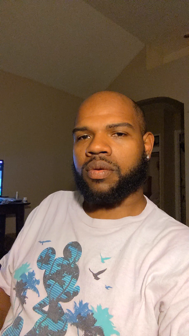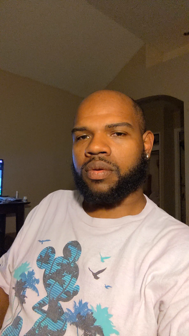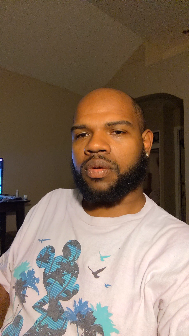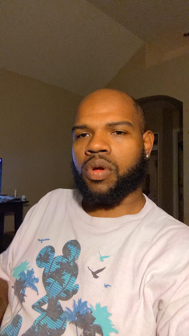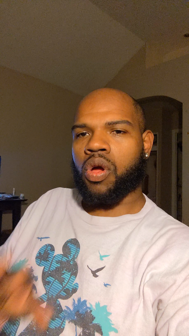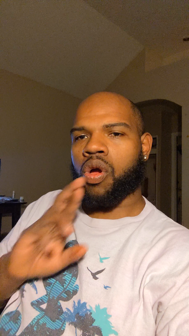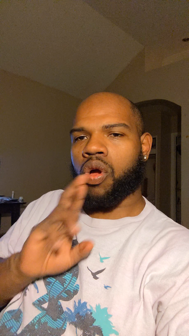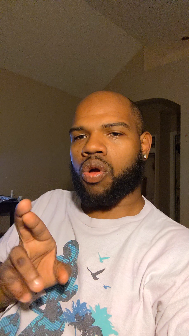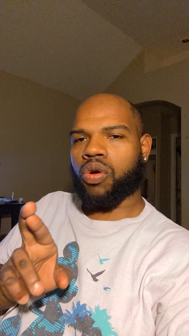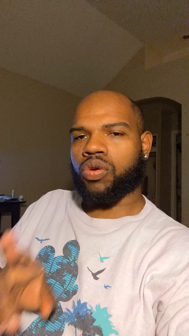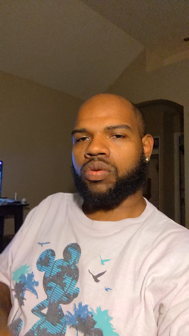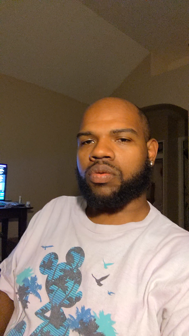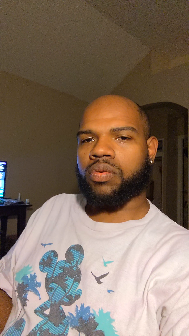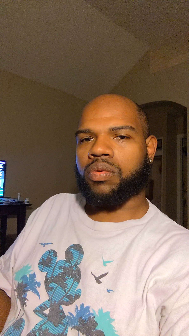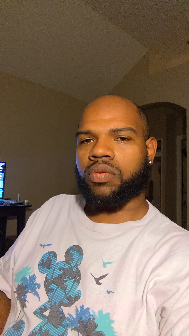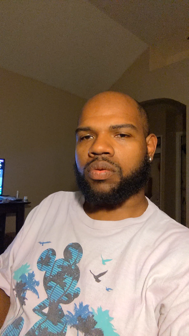are